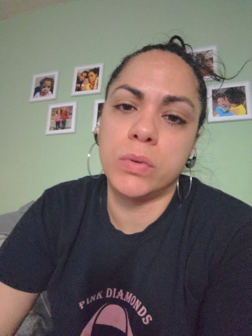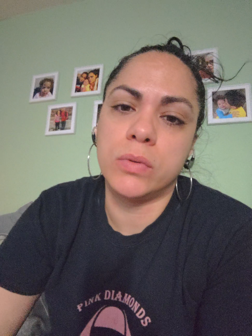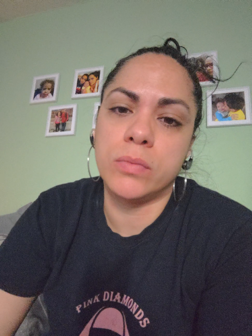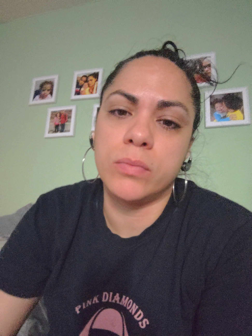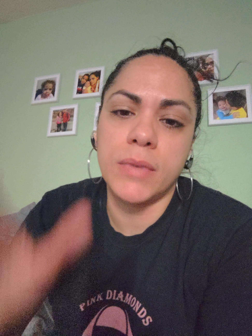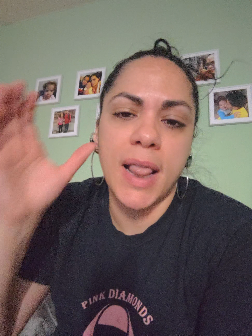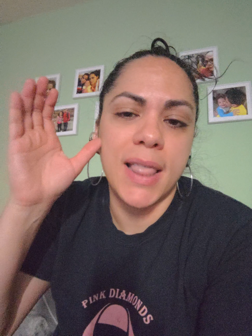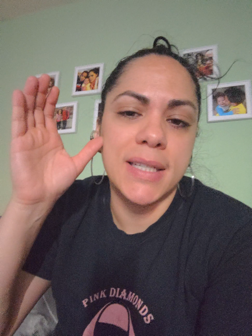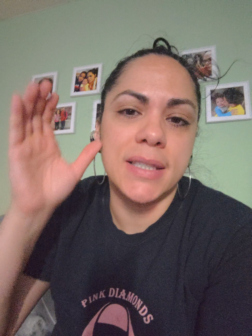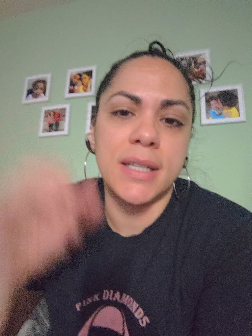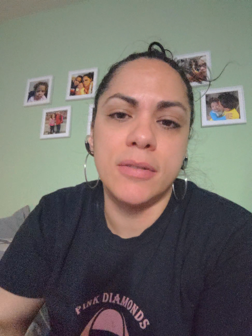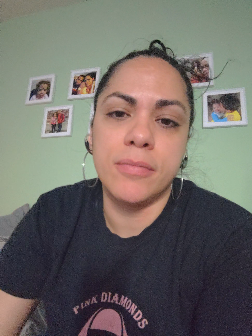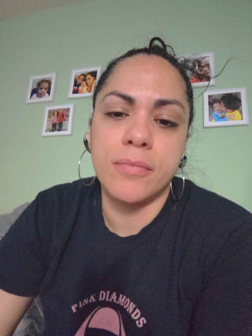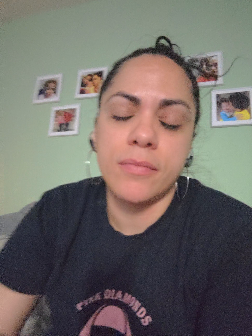listen